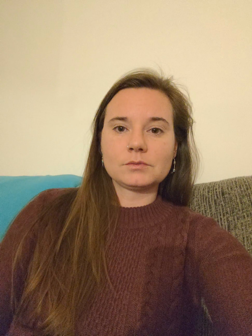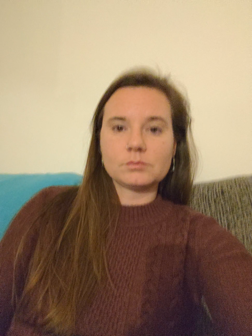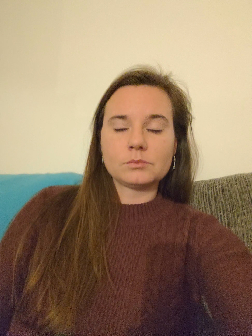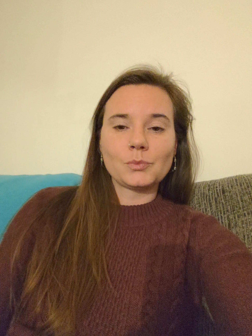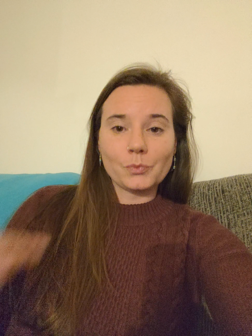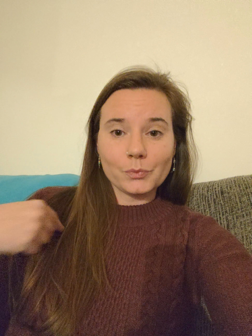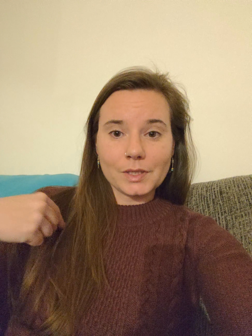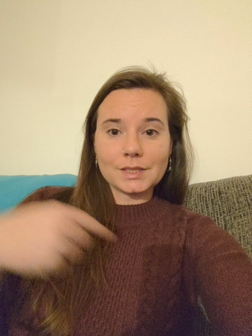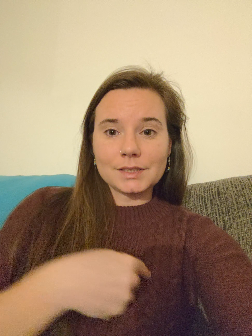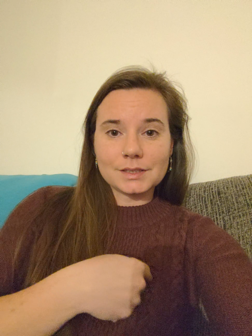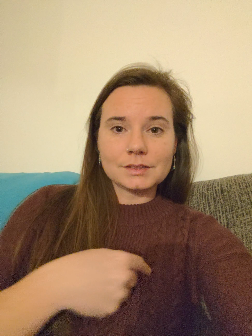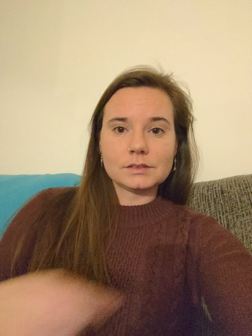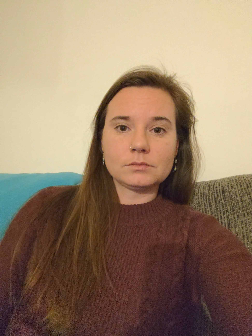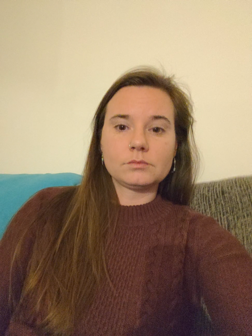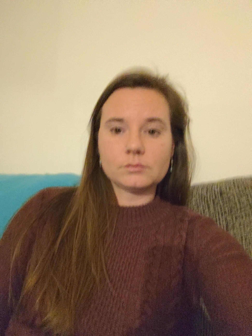we